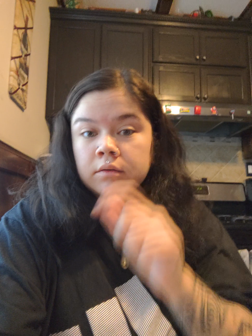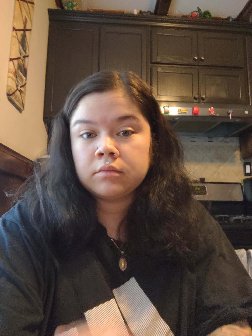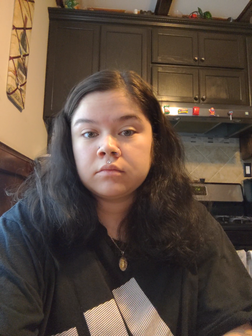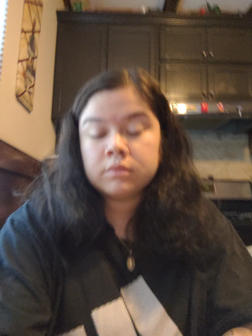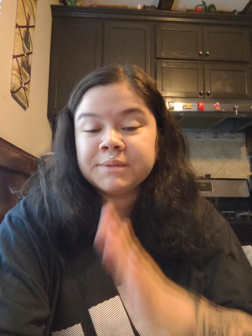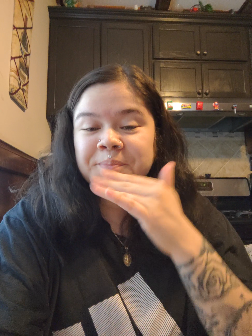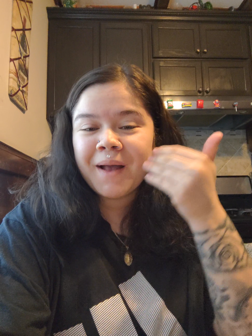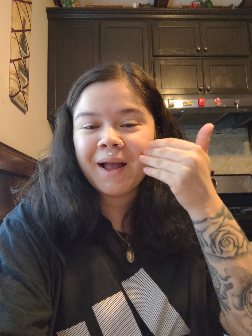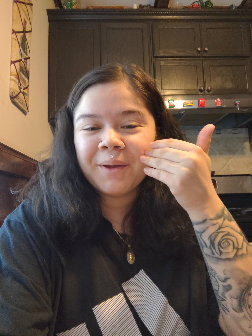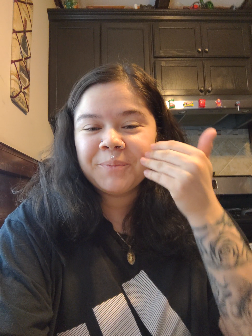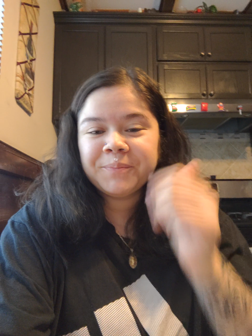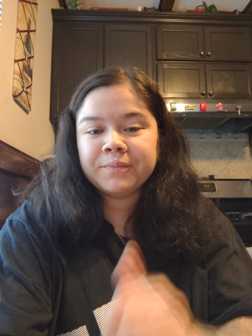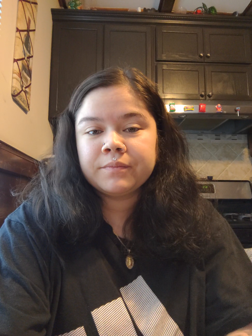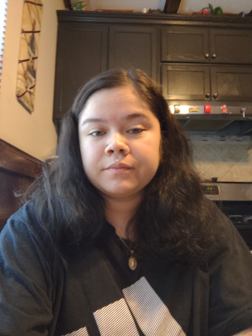smile